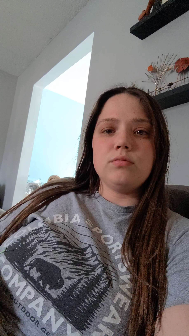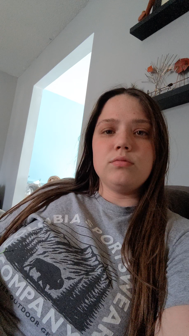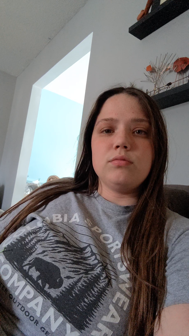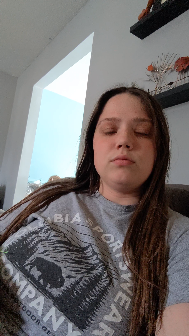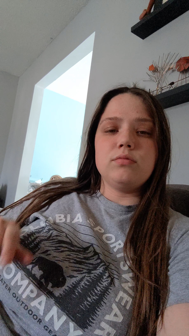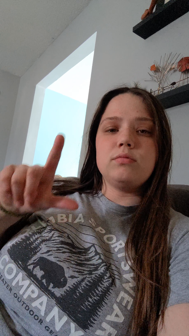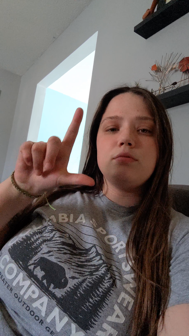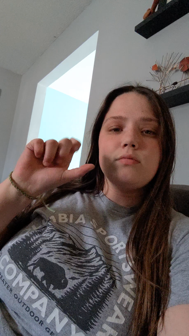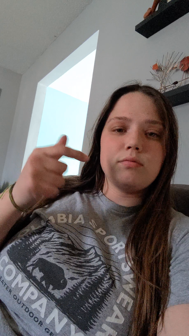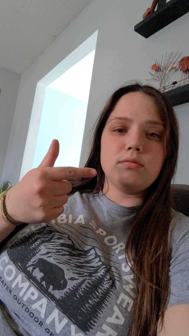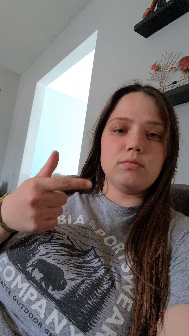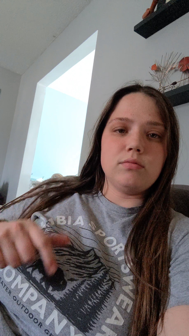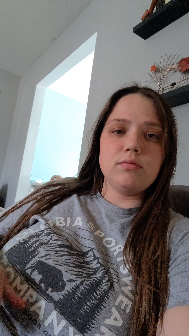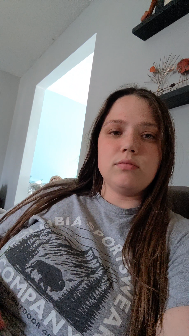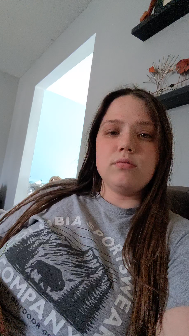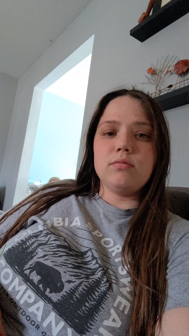leg